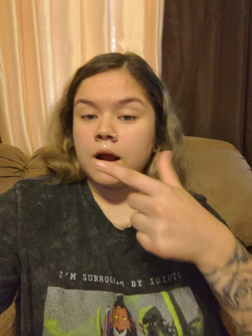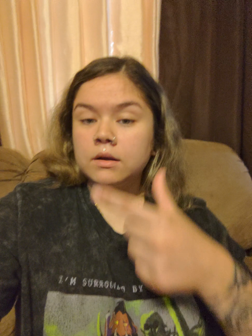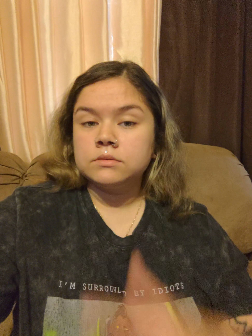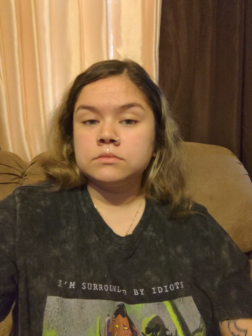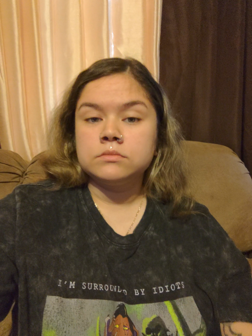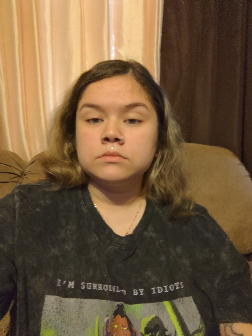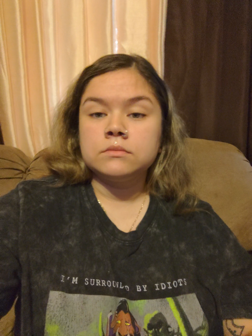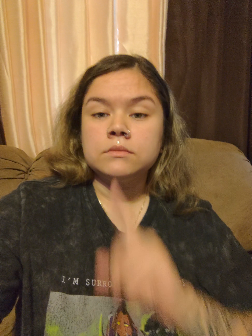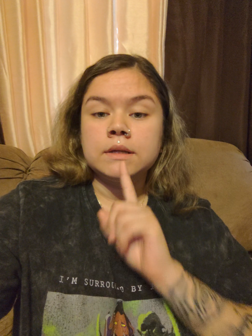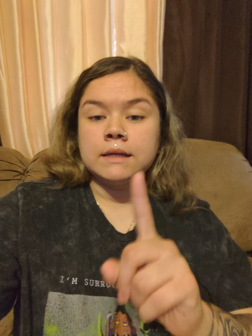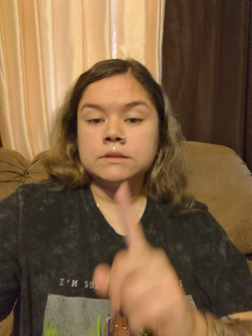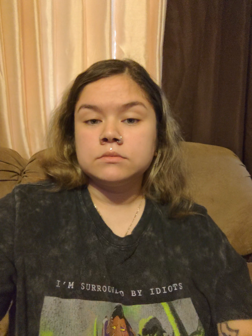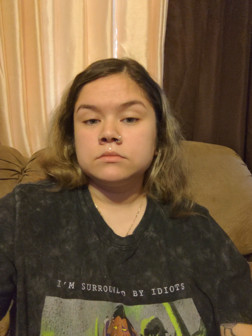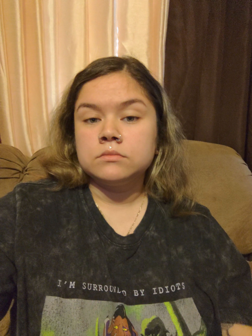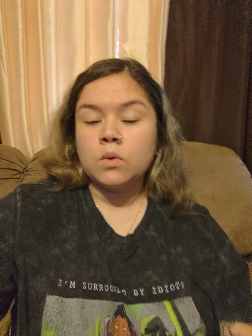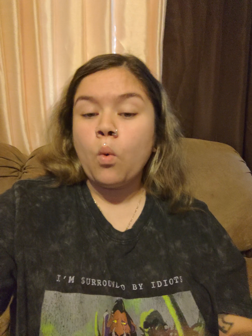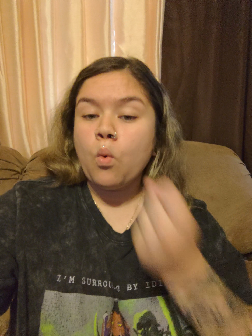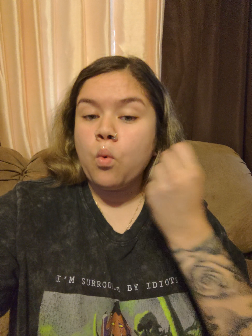is